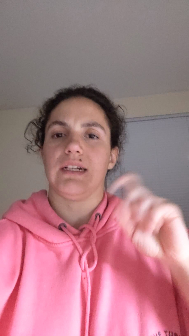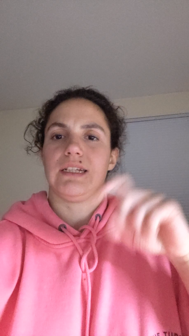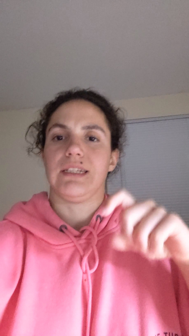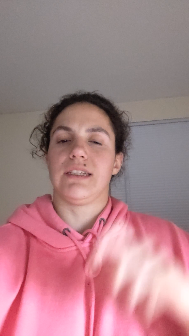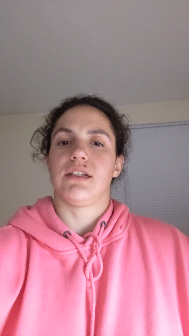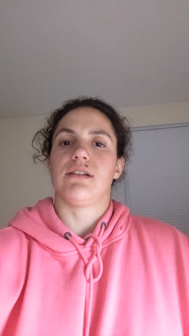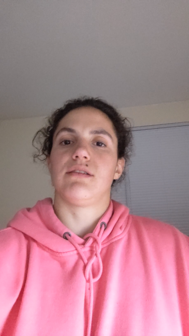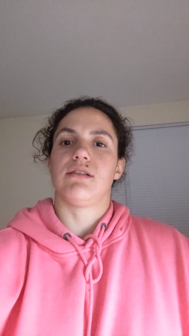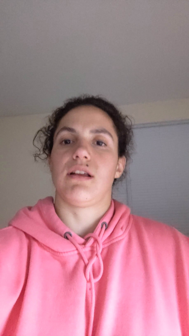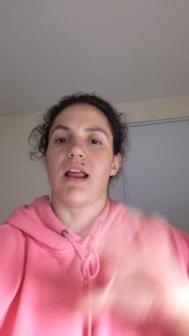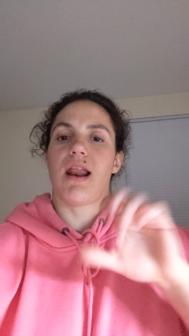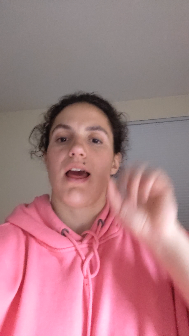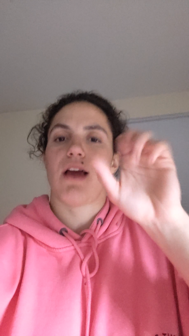ladder